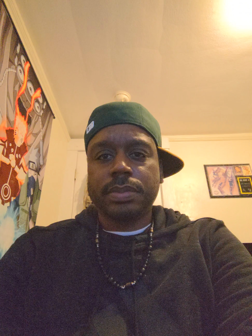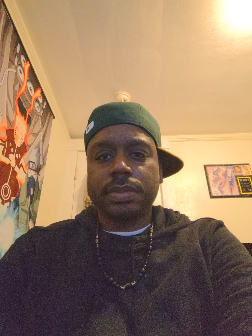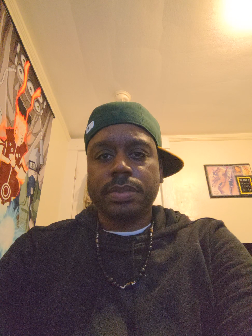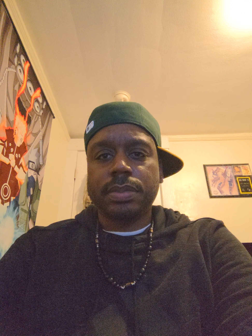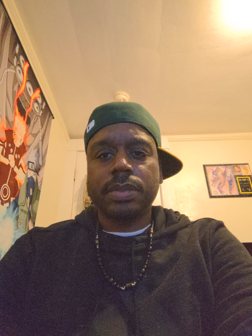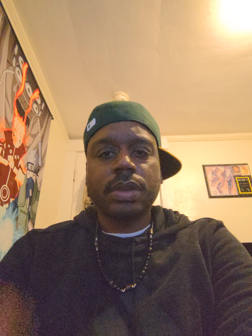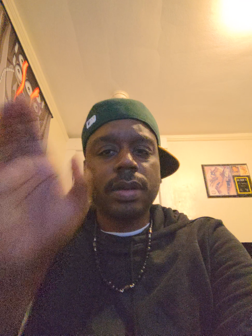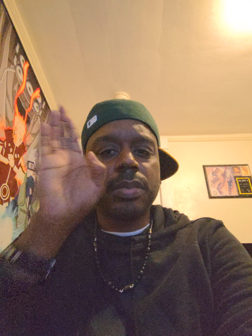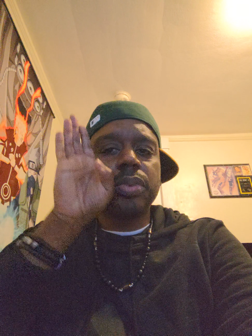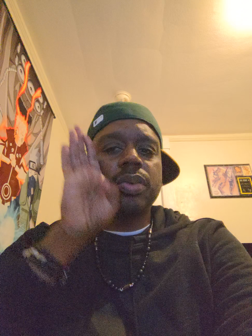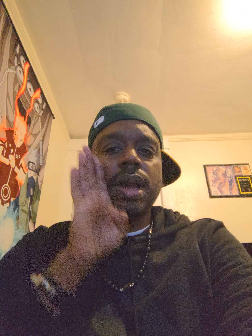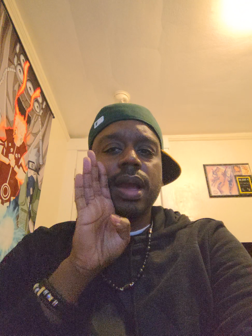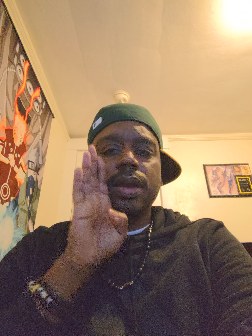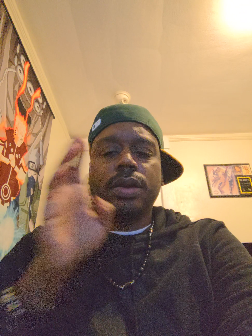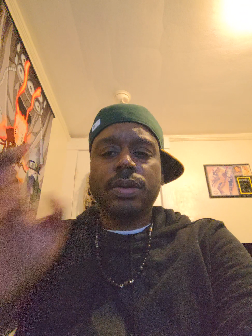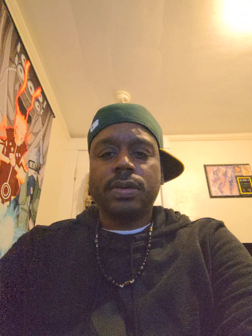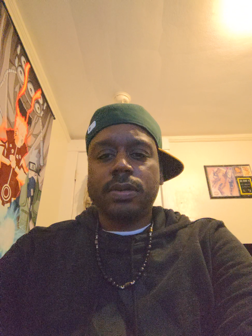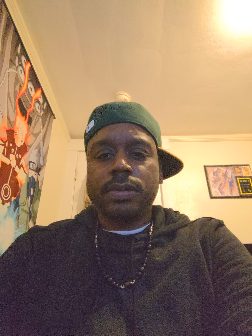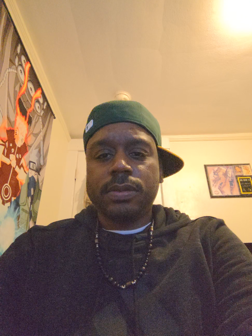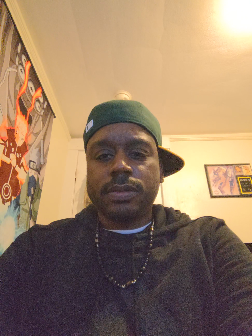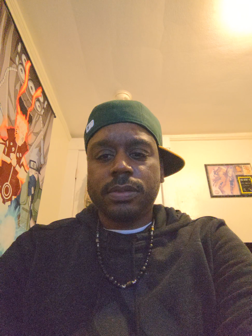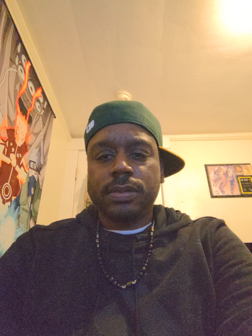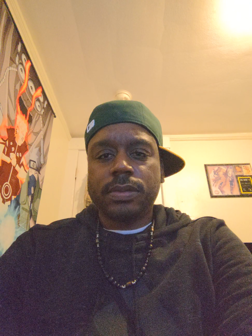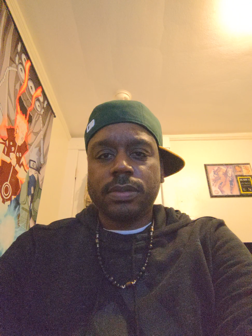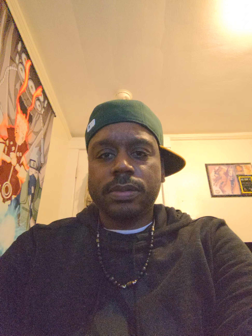brown